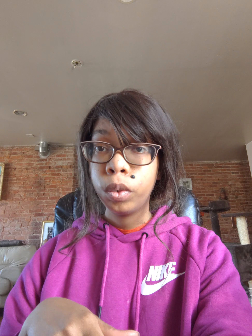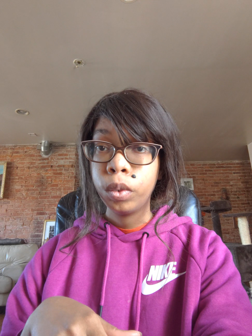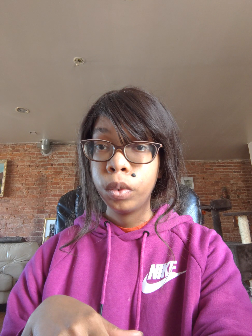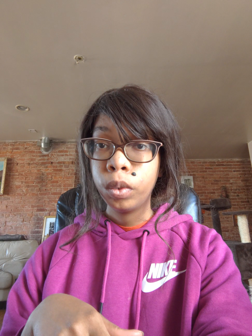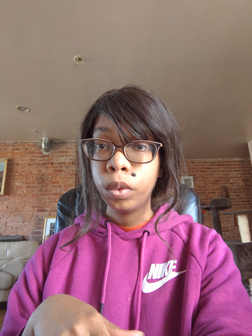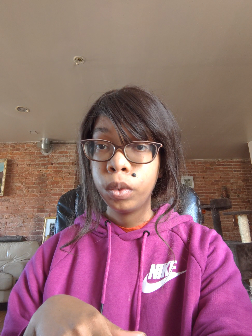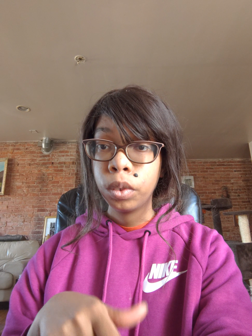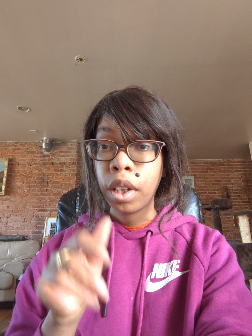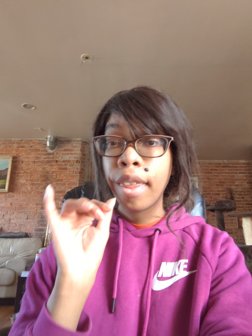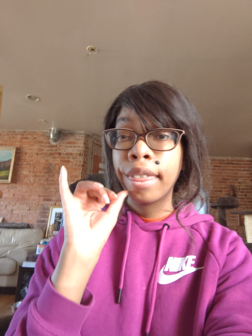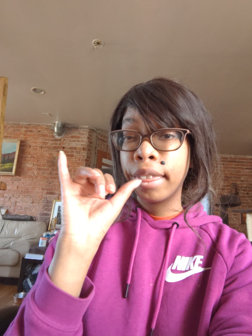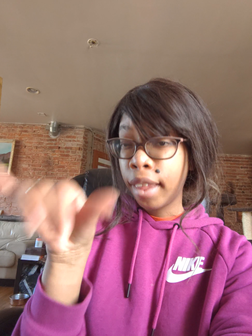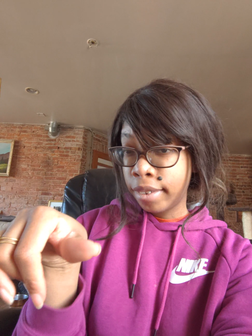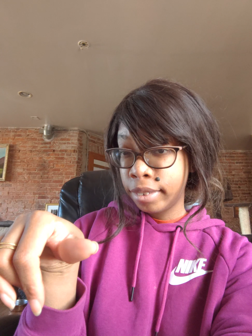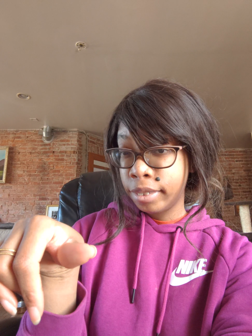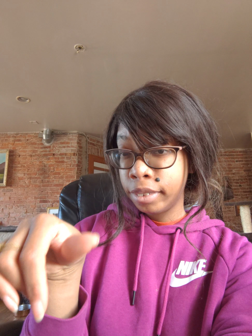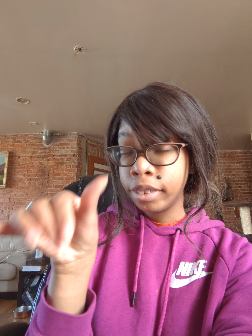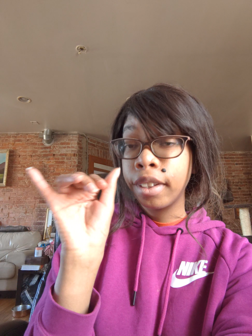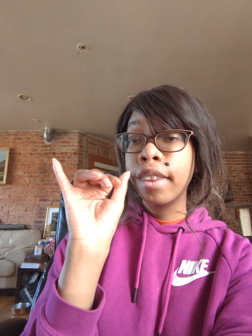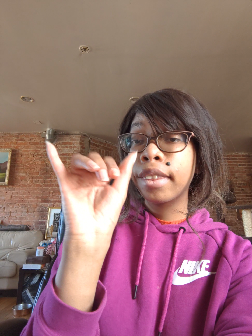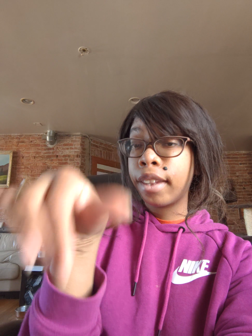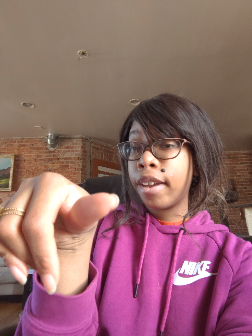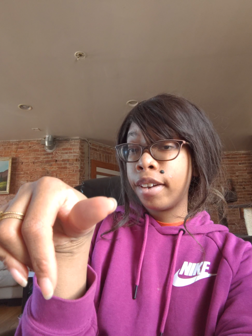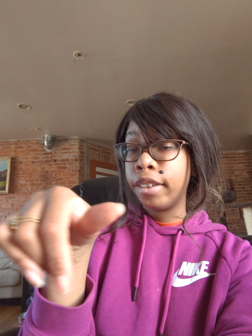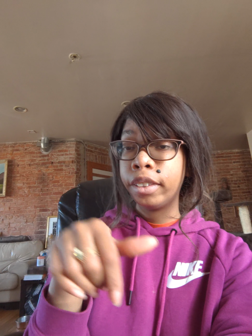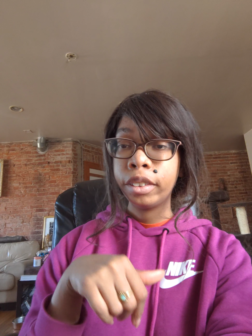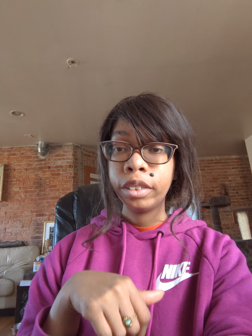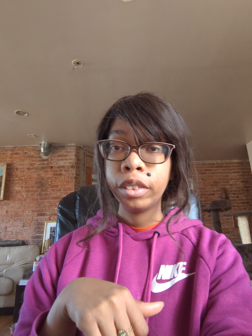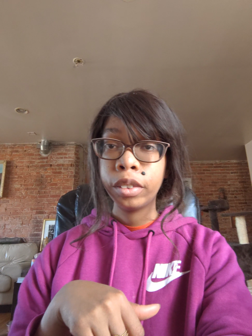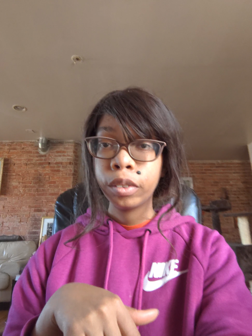that